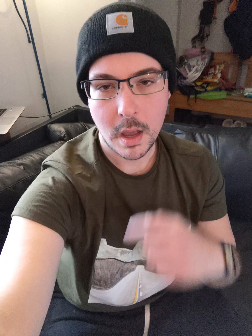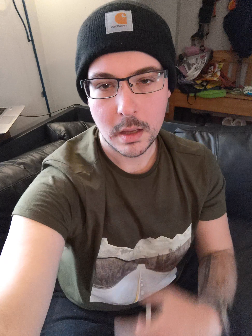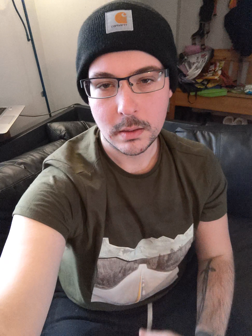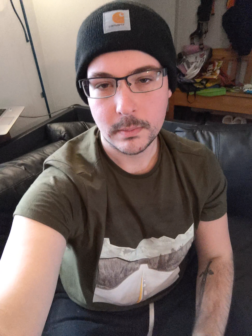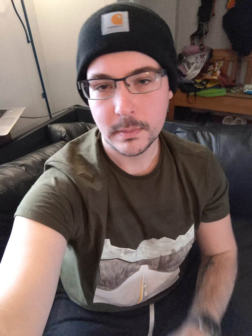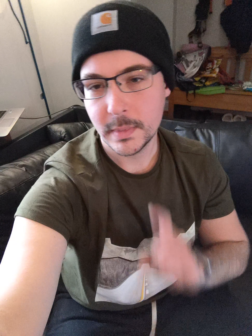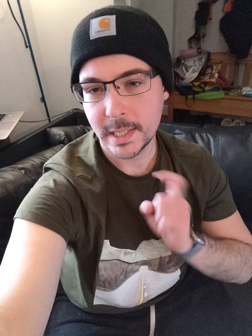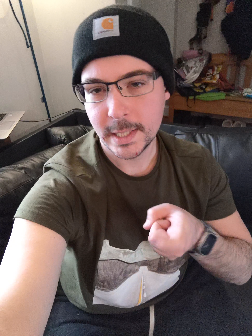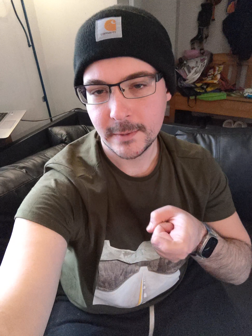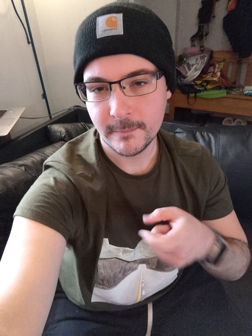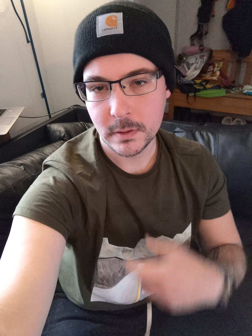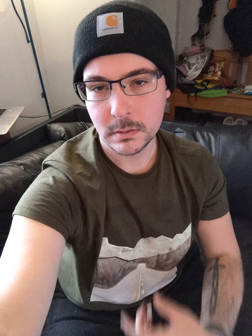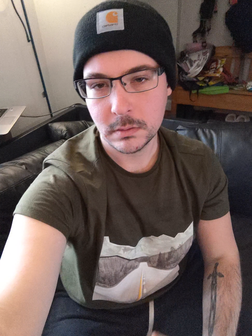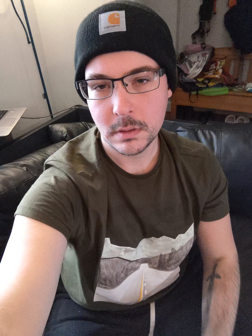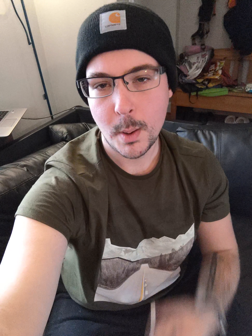gift